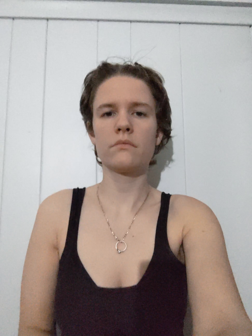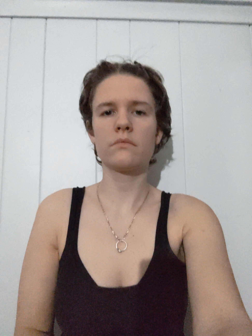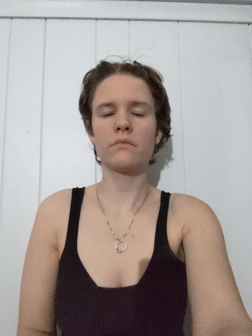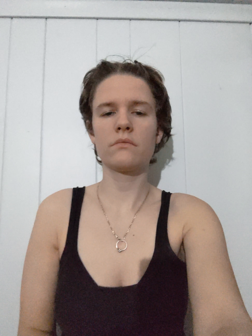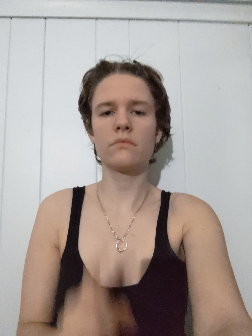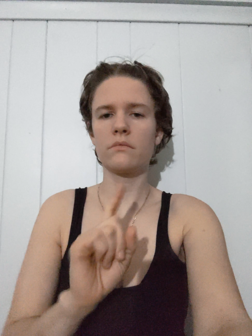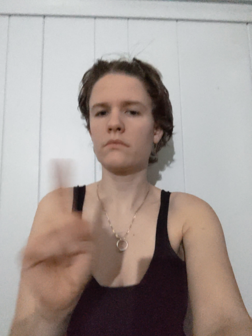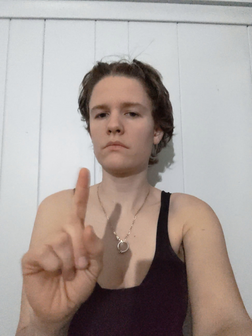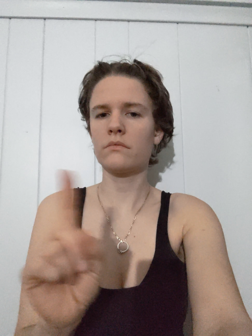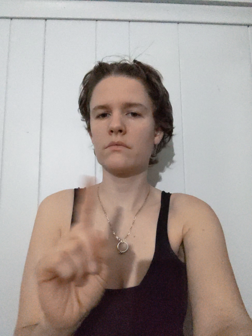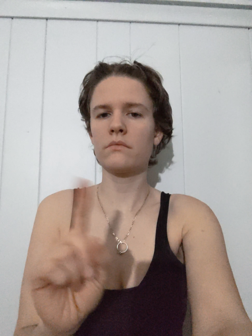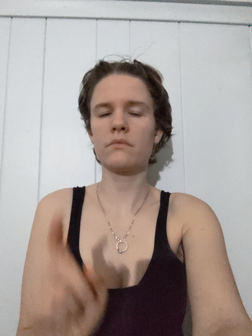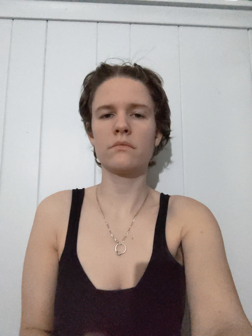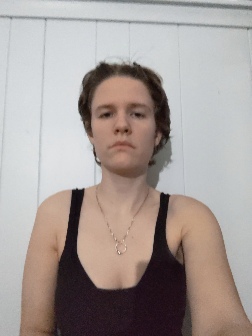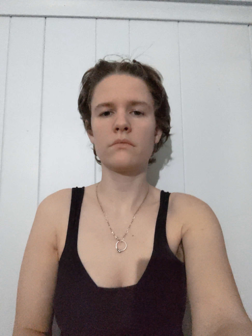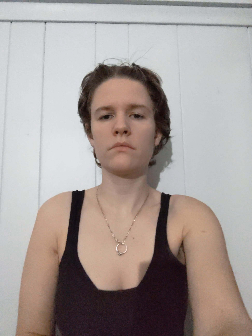where